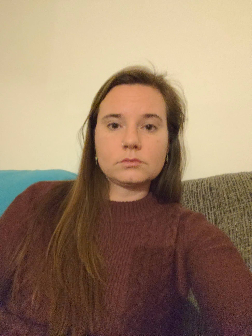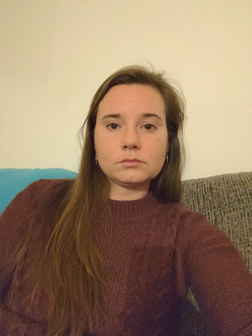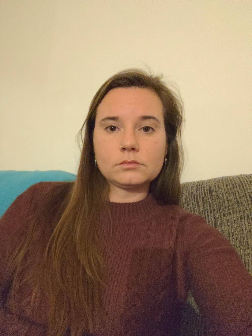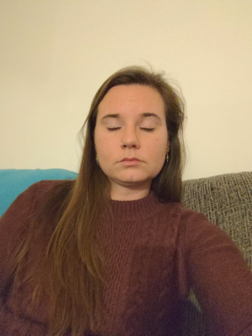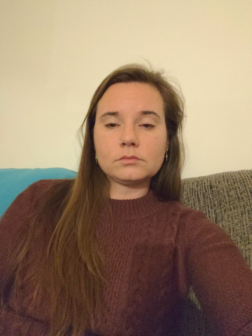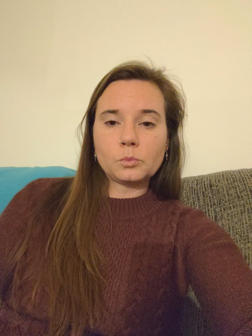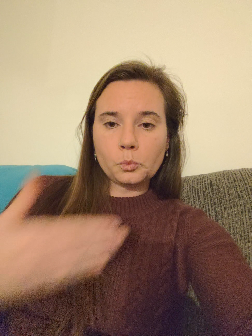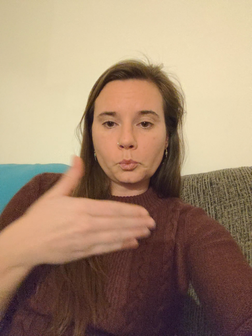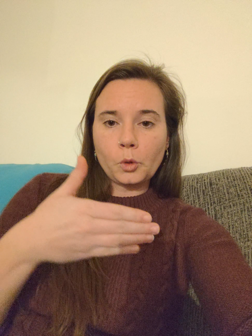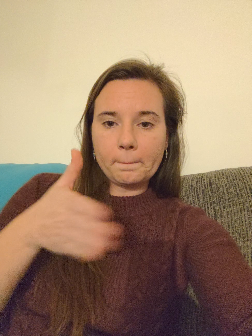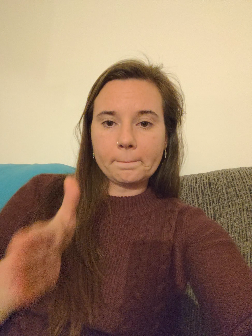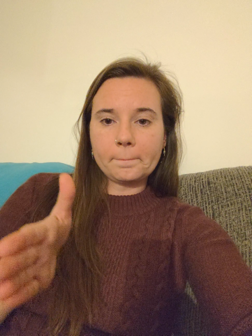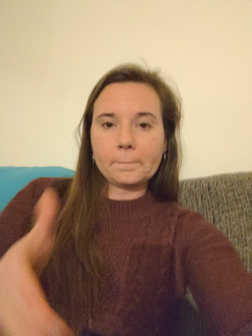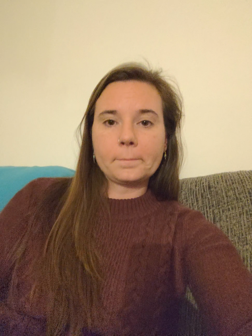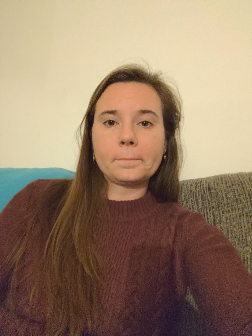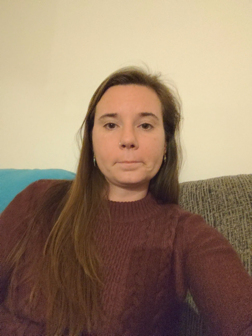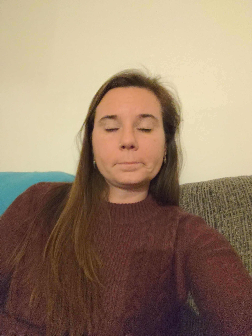room